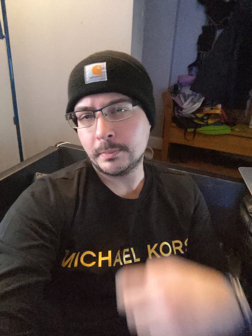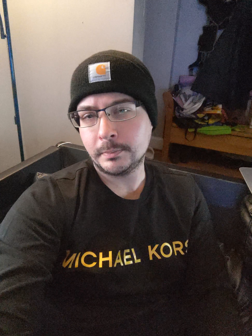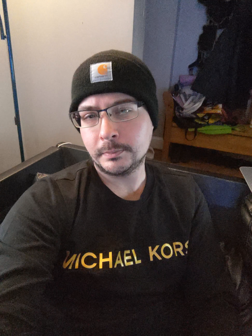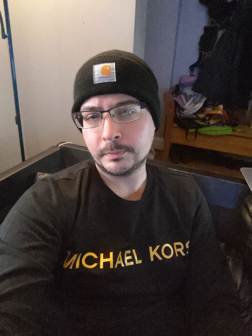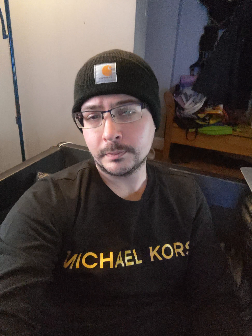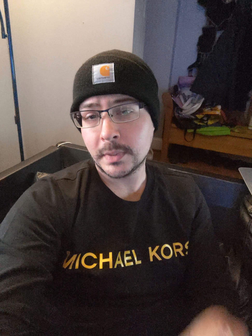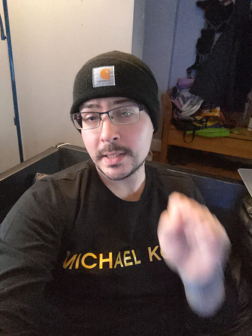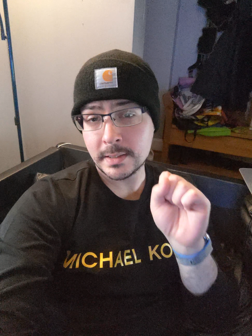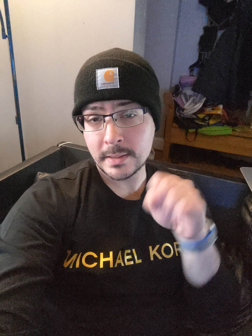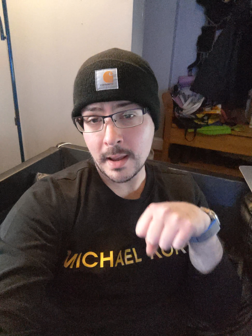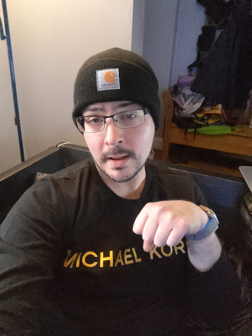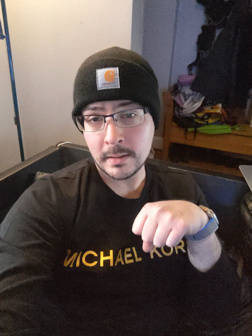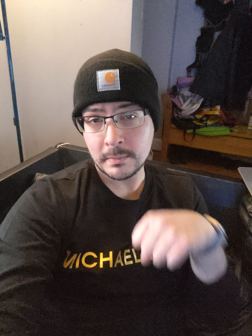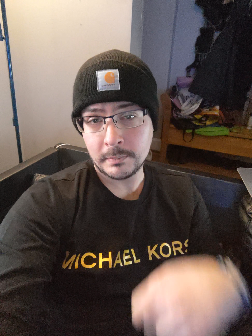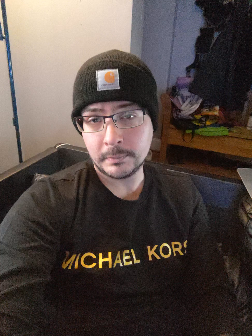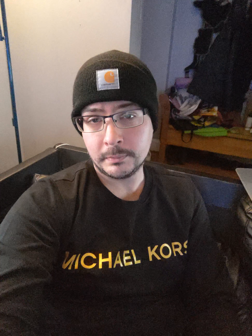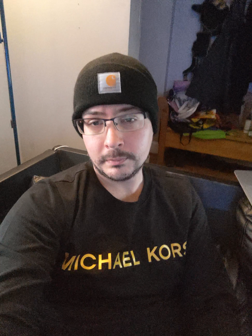can